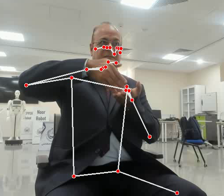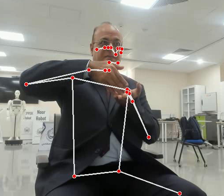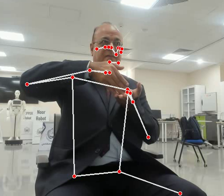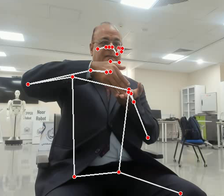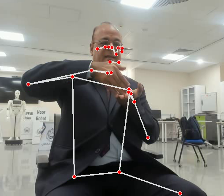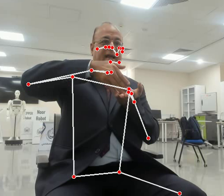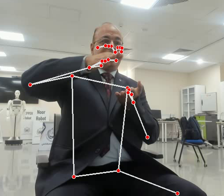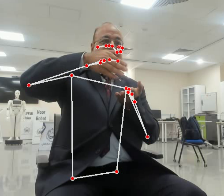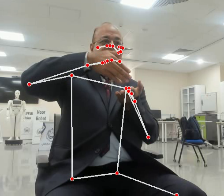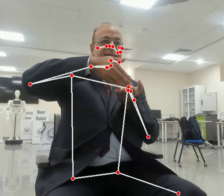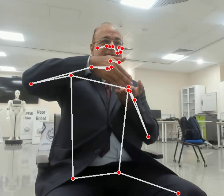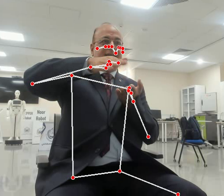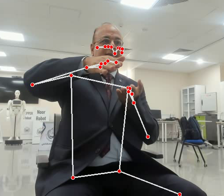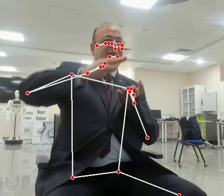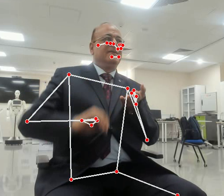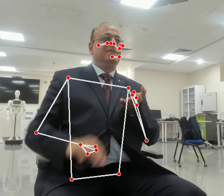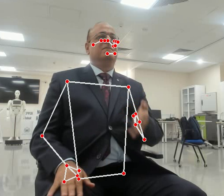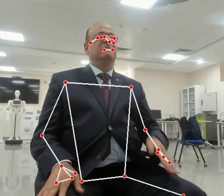hta hta